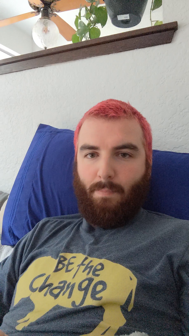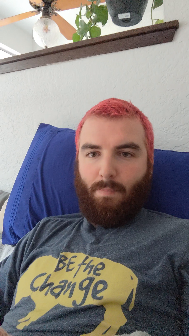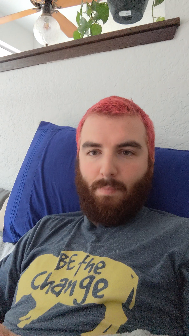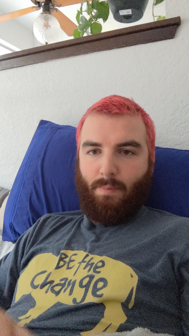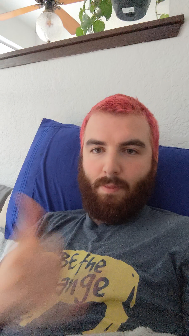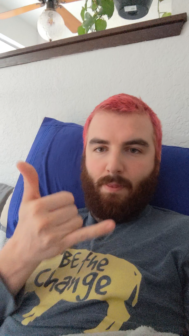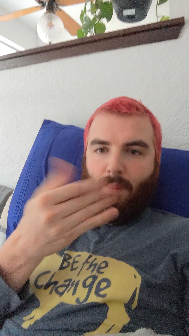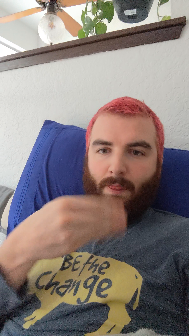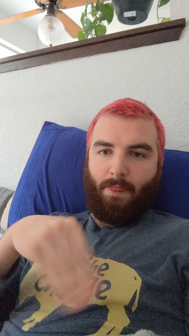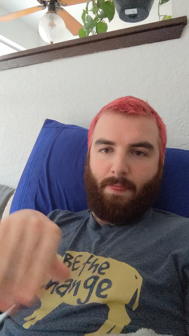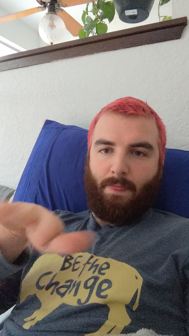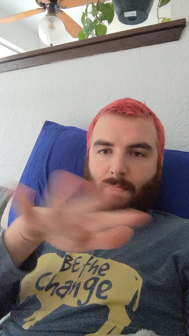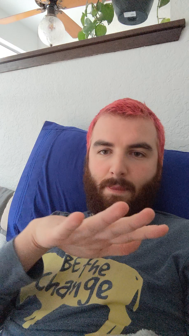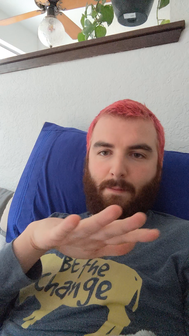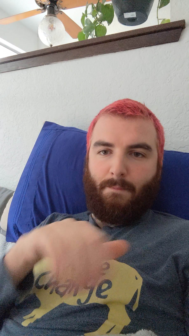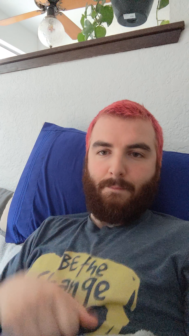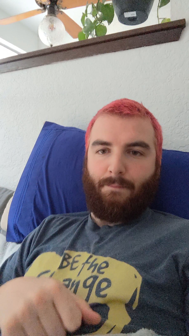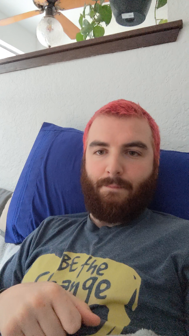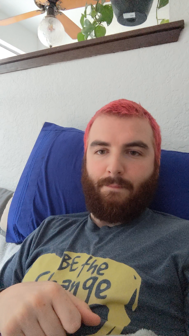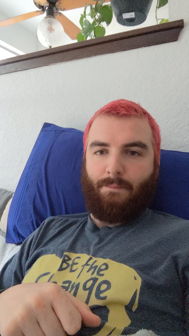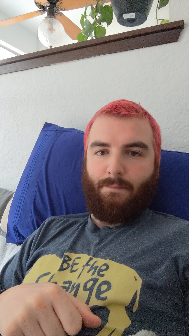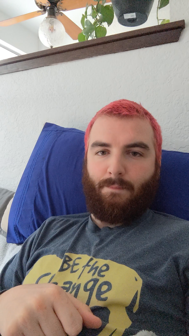playground